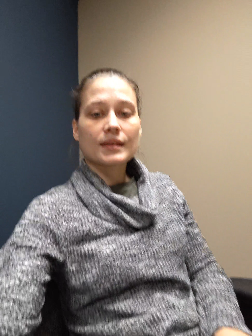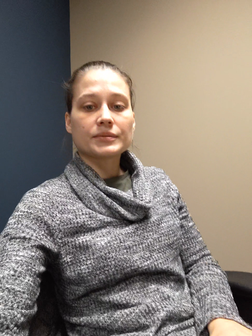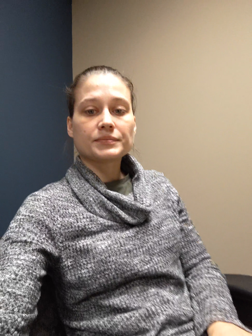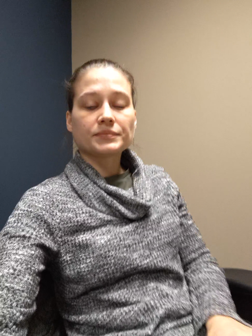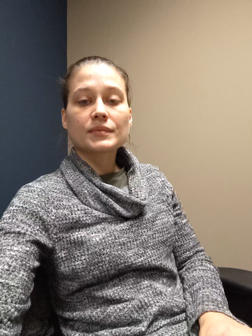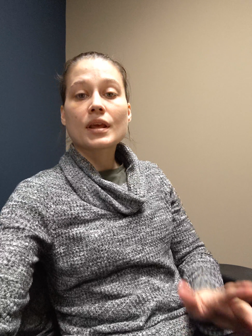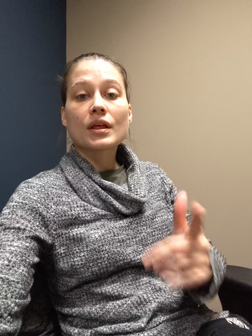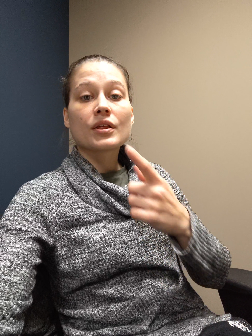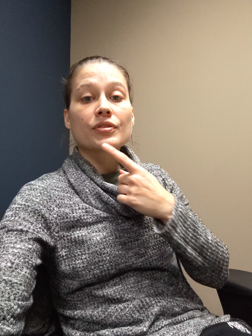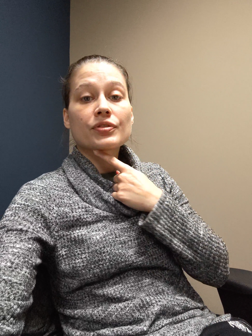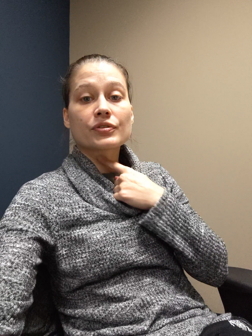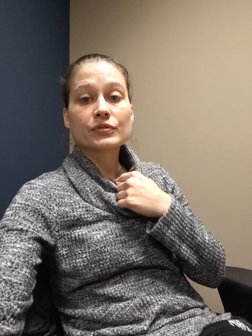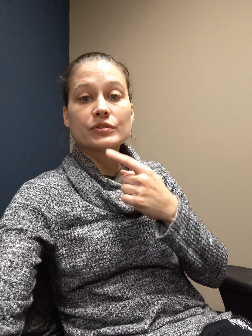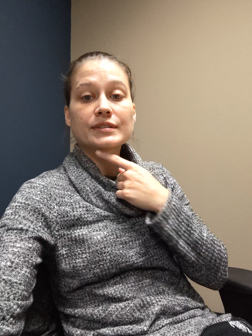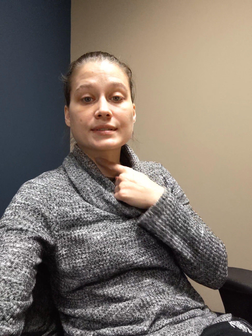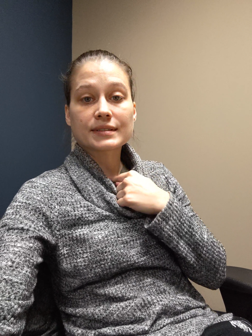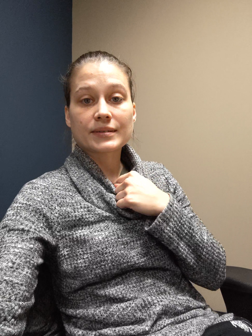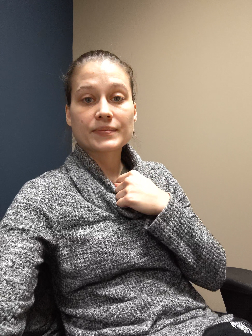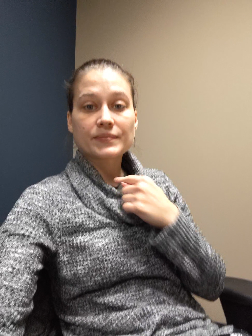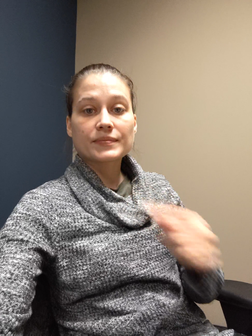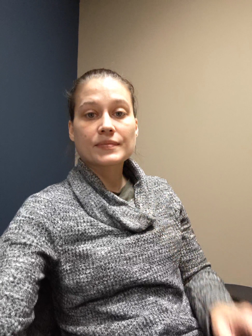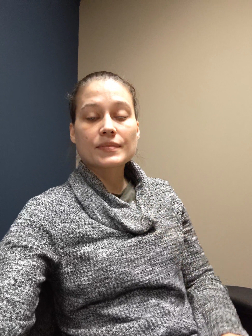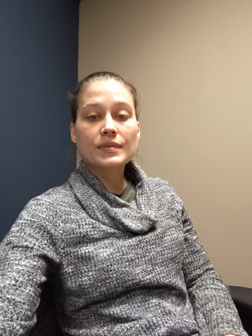thirsty